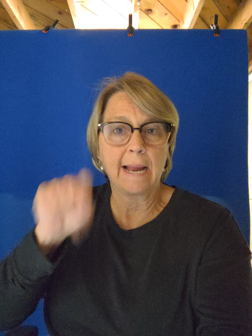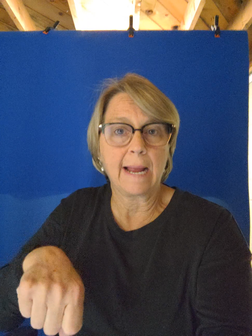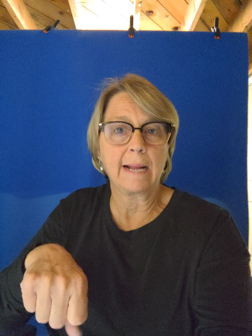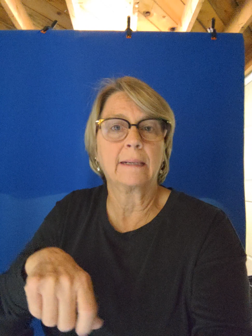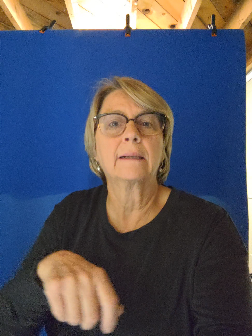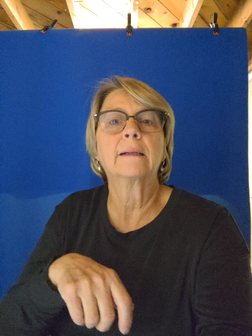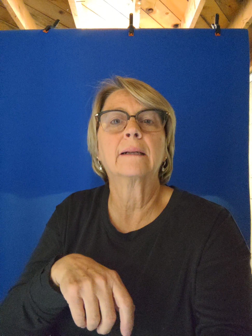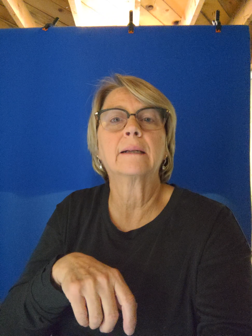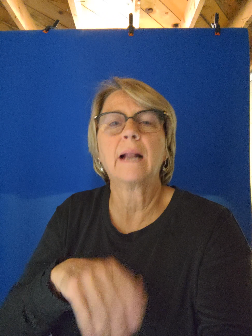can